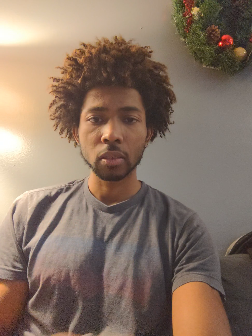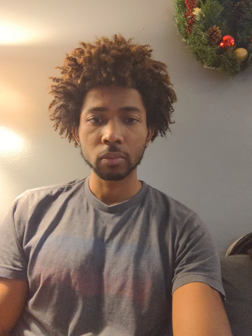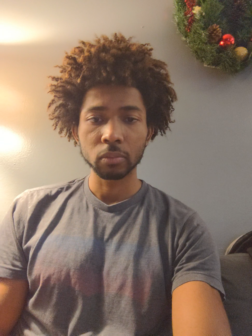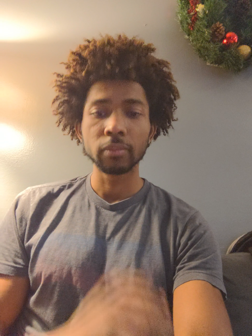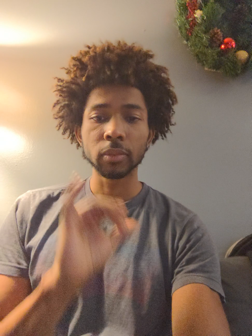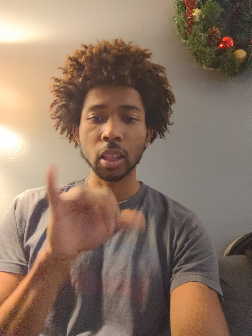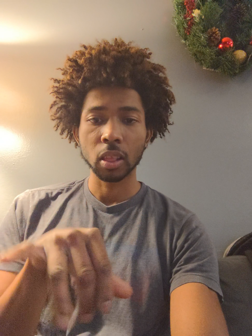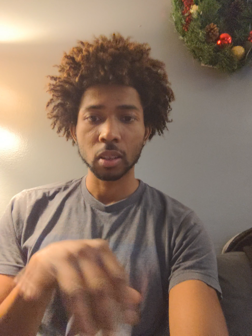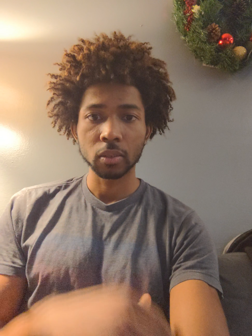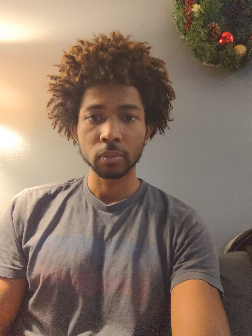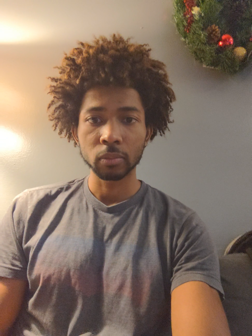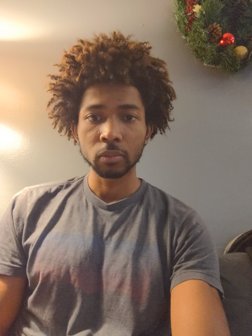that